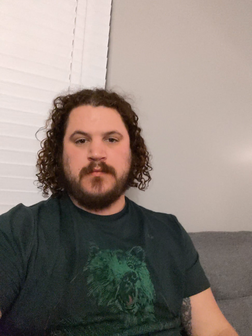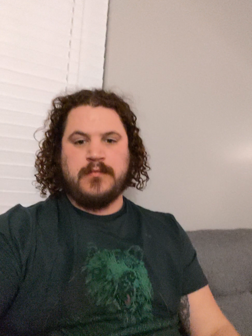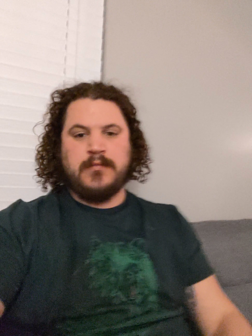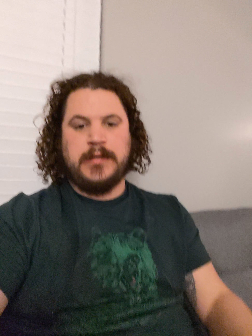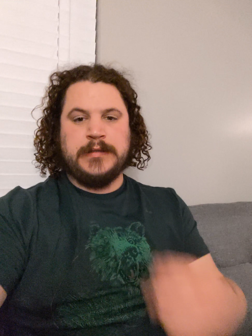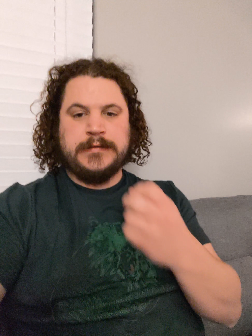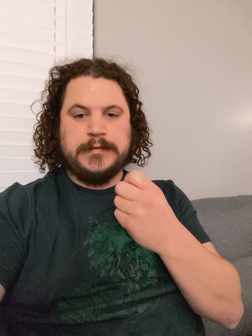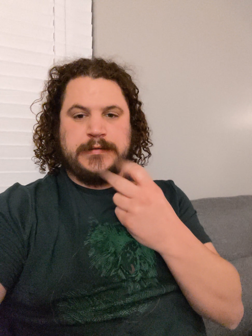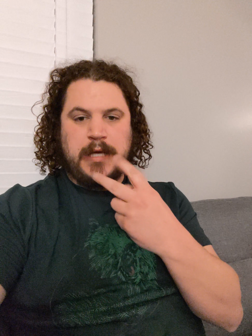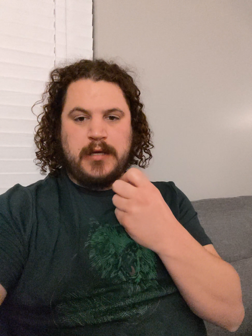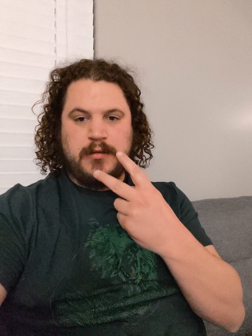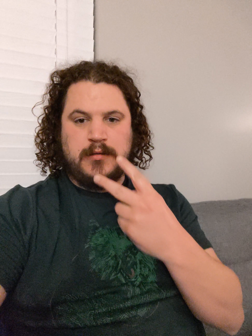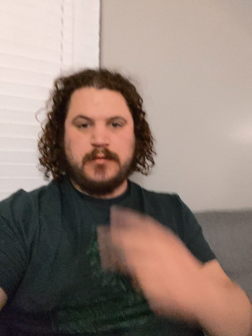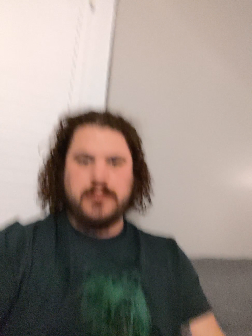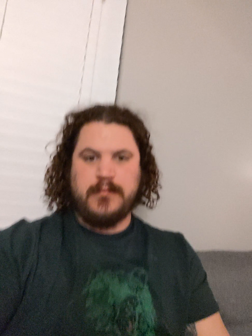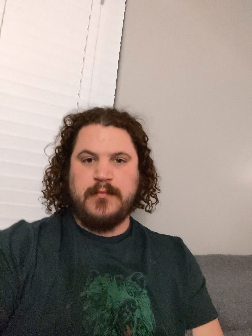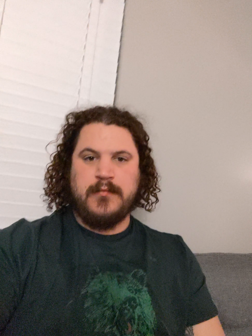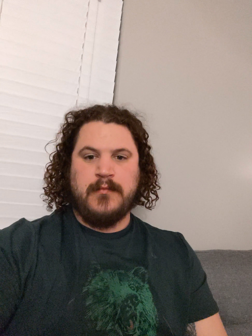snack